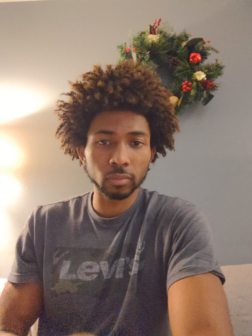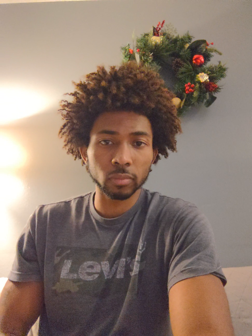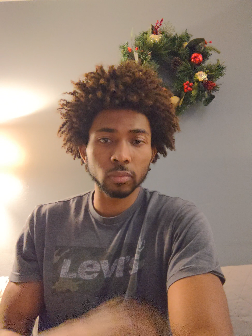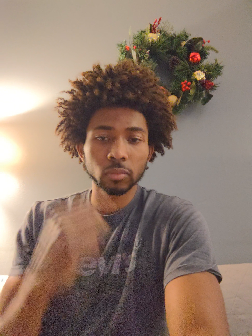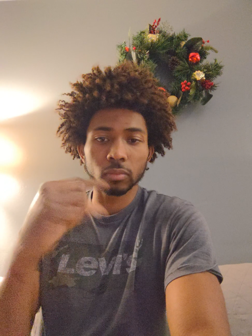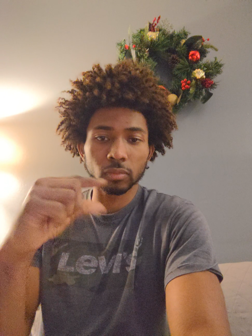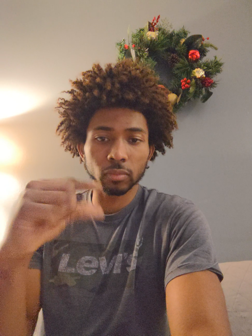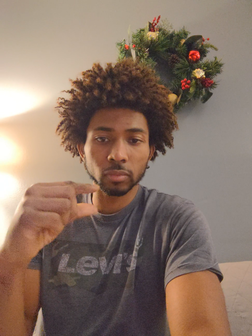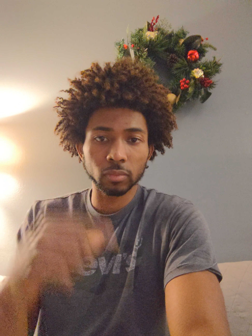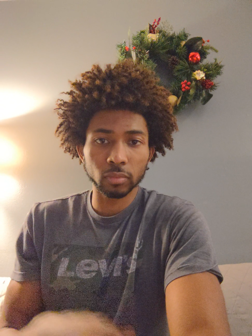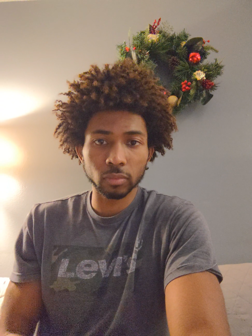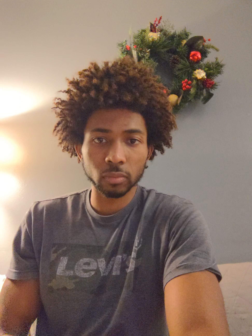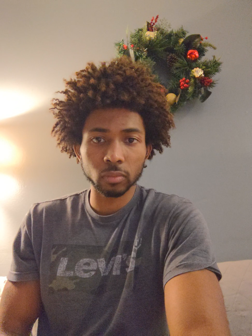green